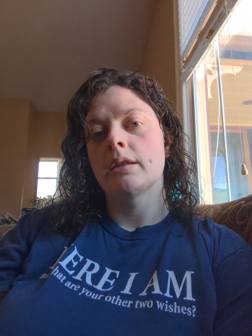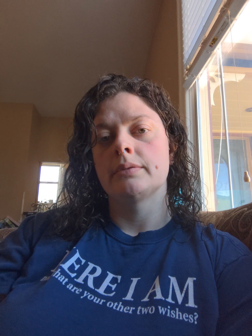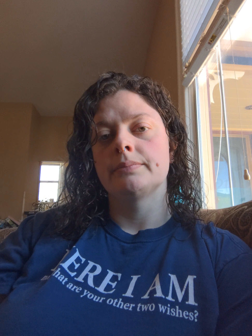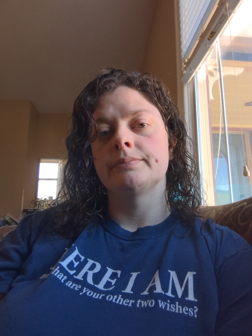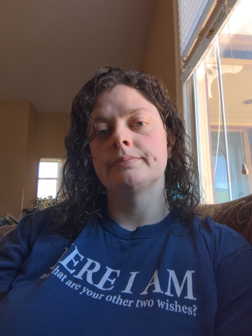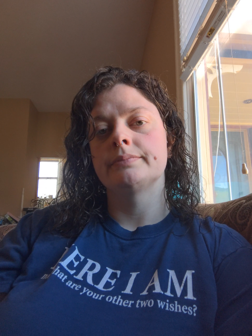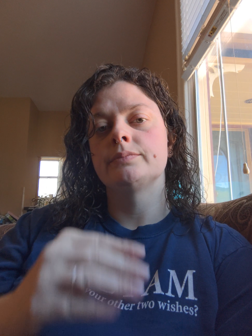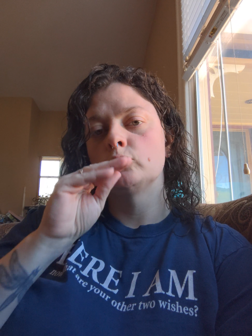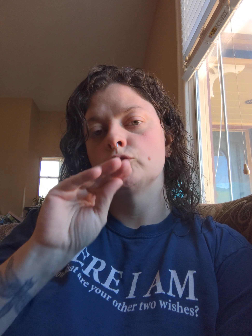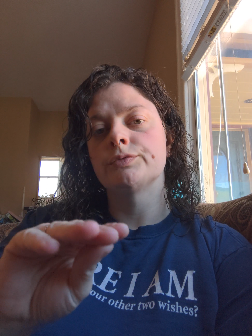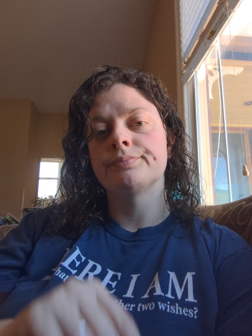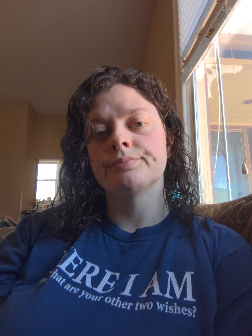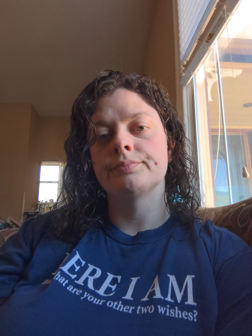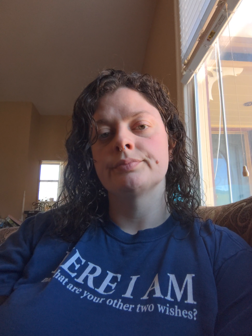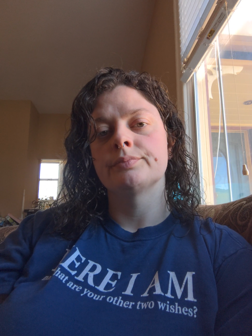kiss